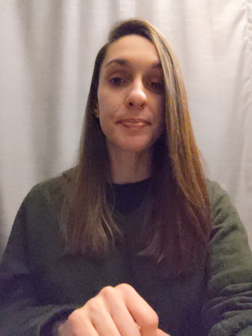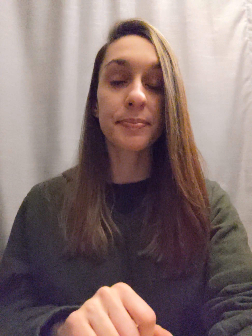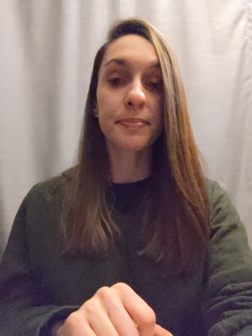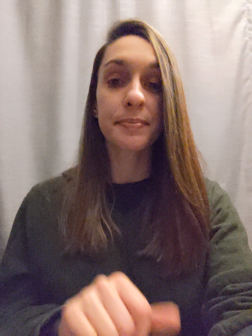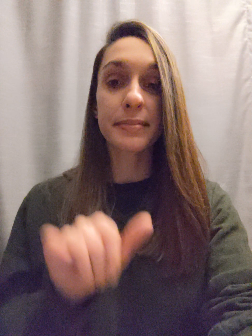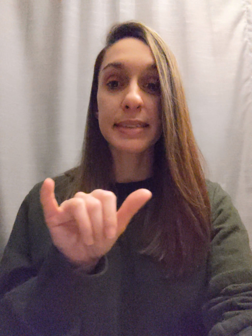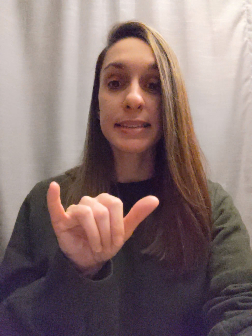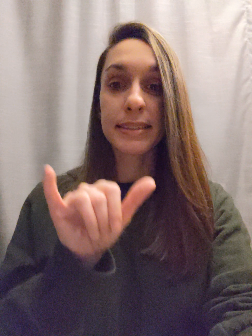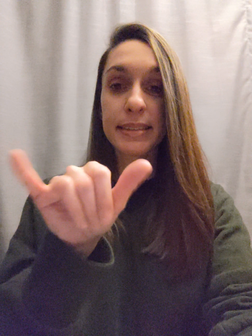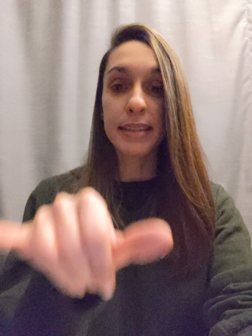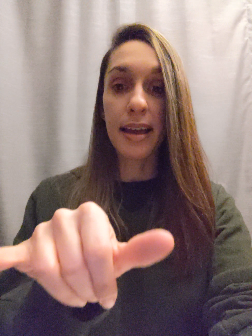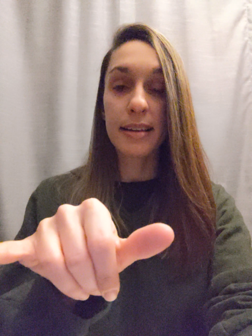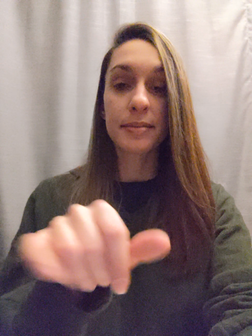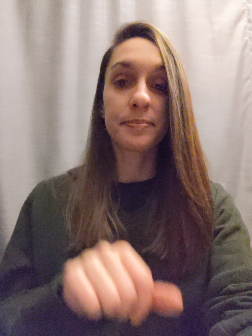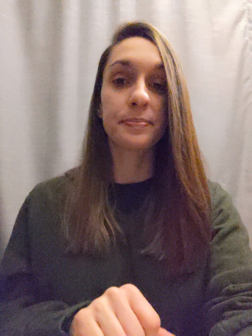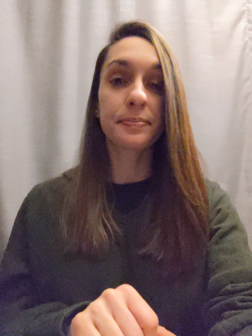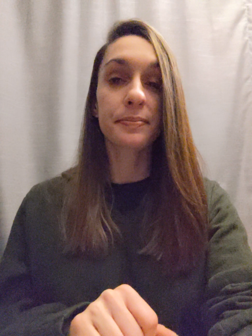stay